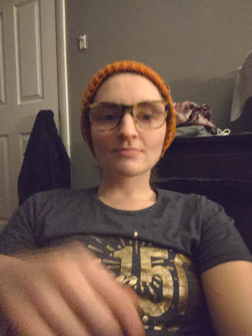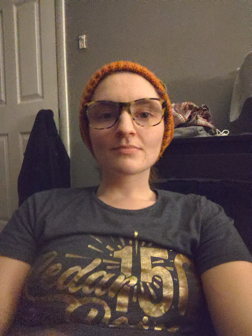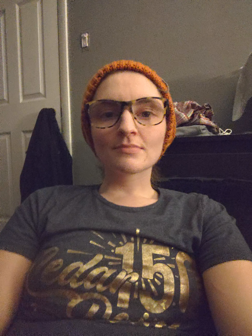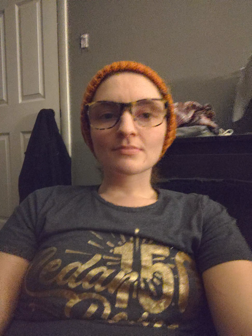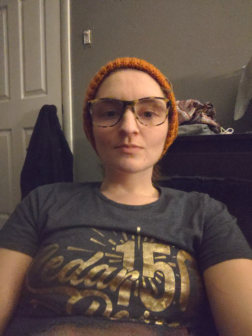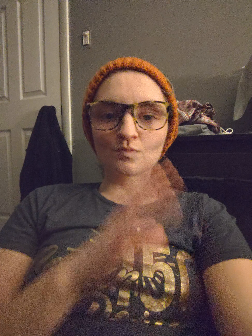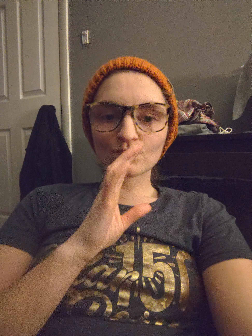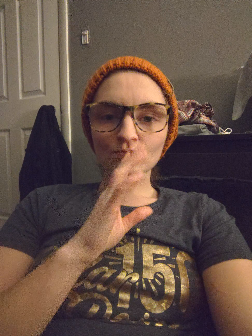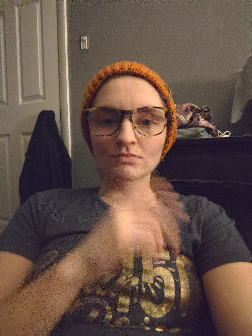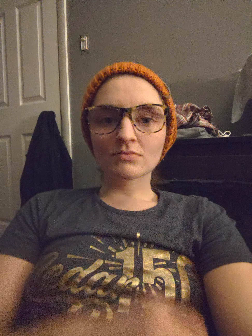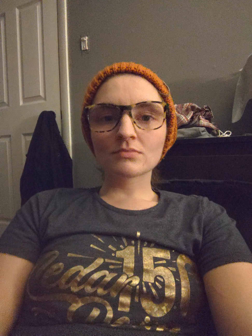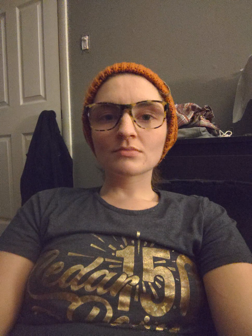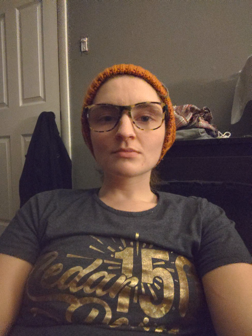talk